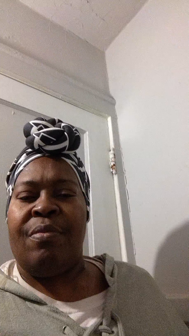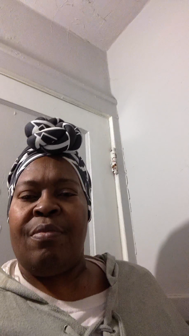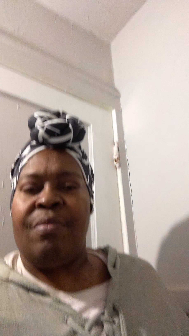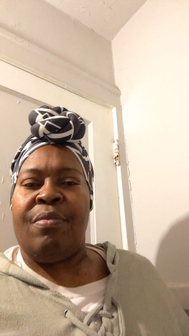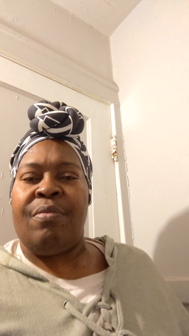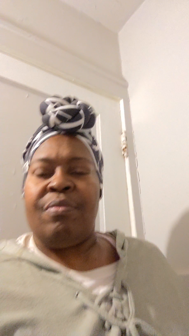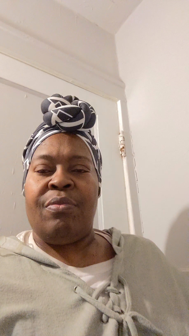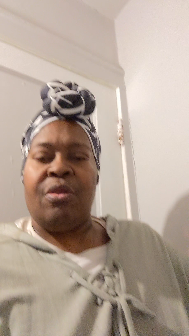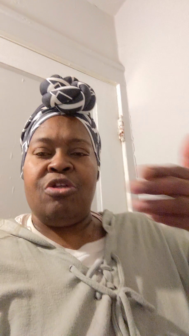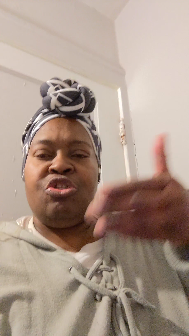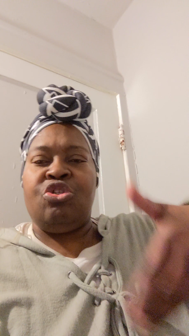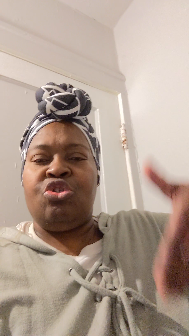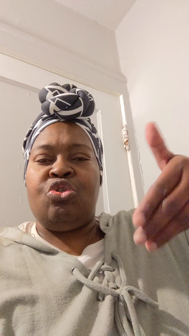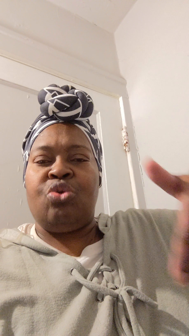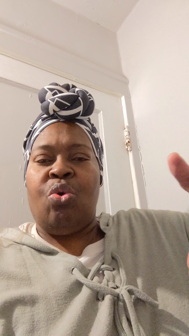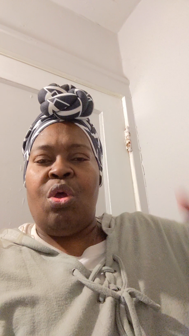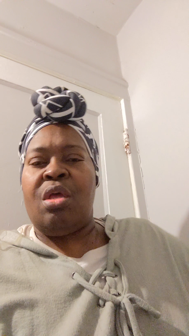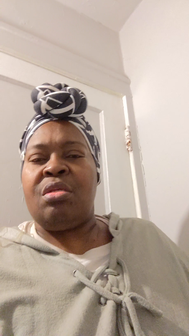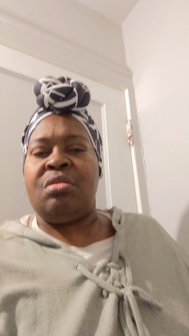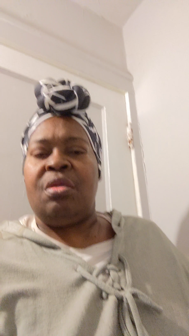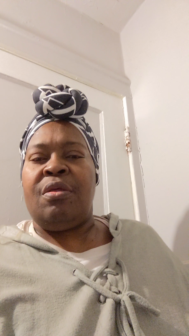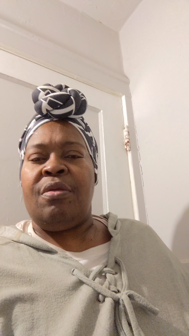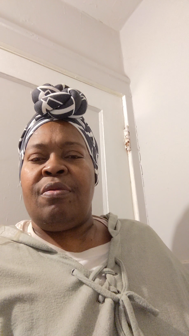shorts